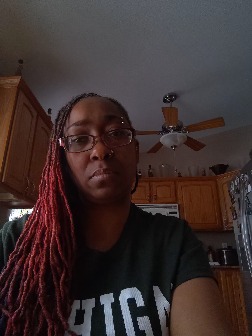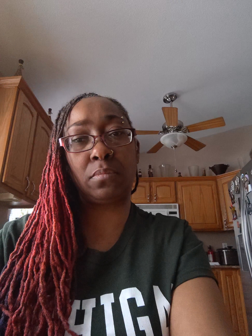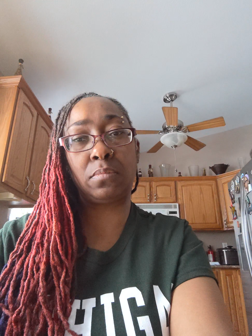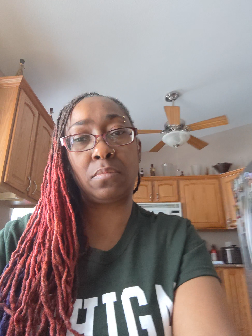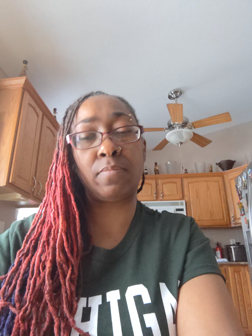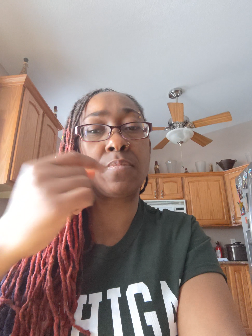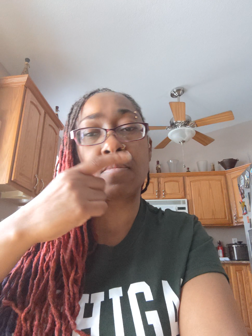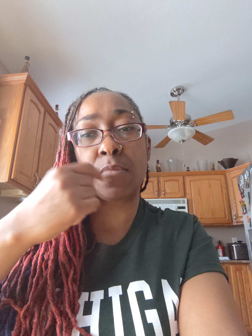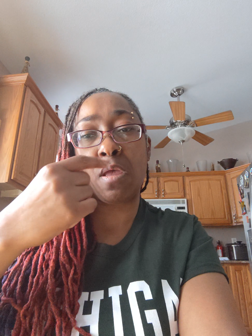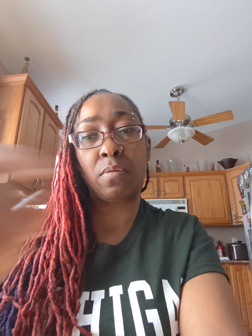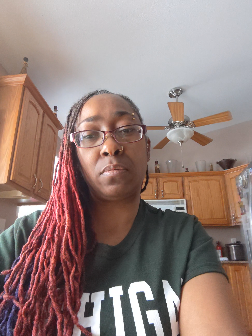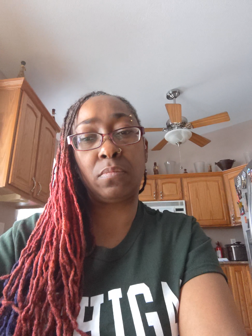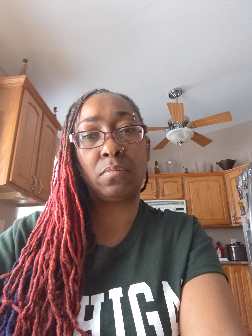mouth